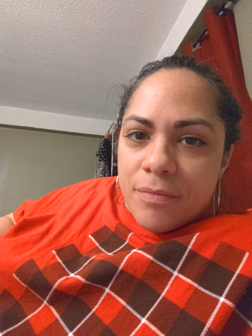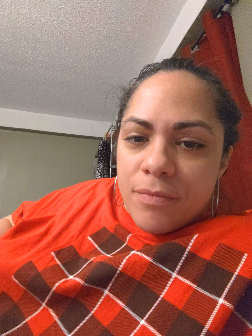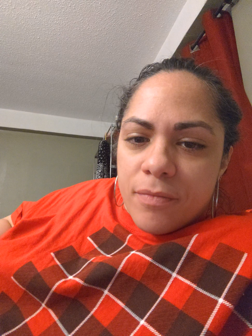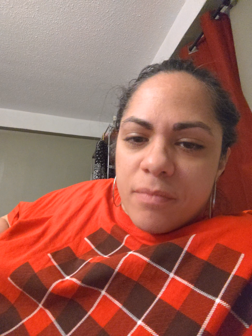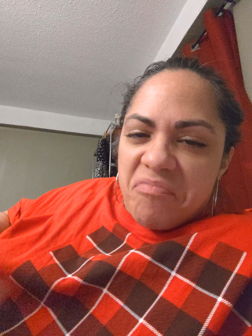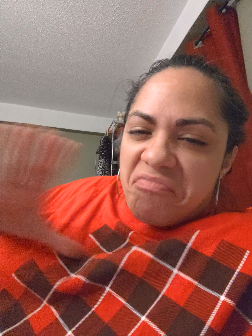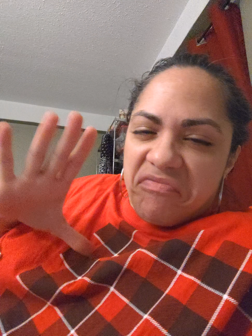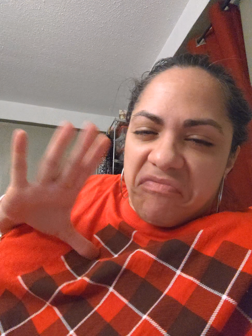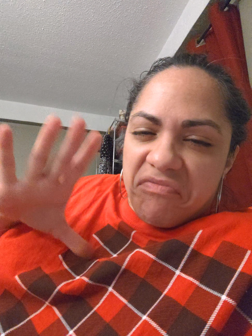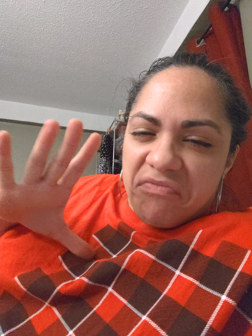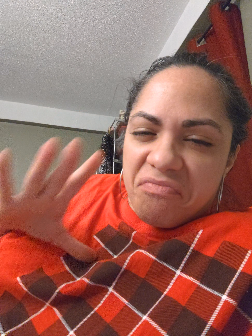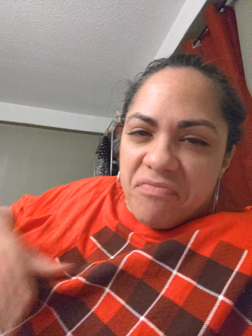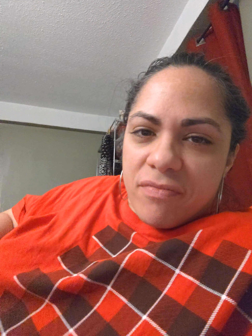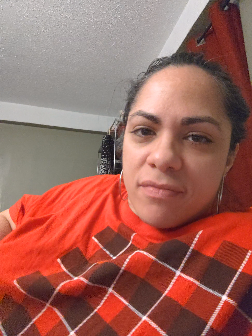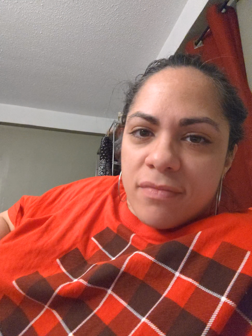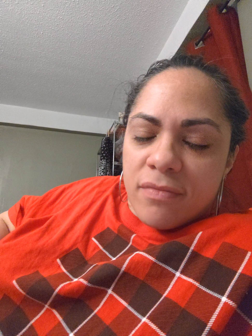fine